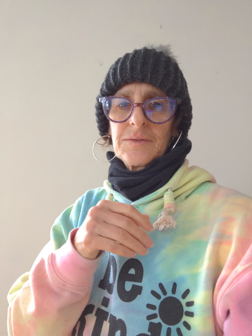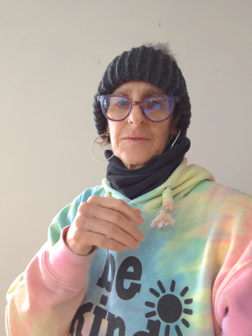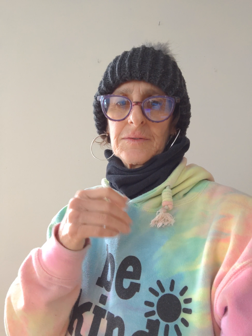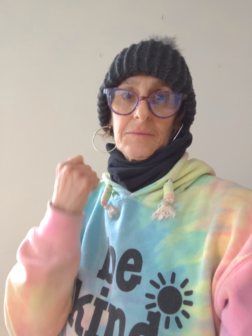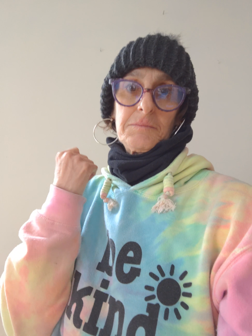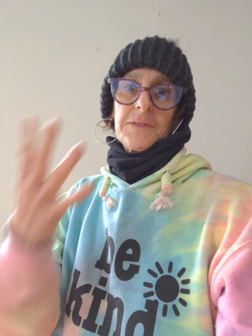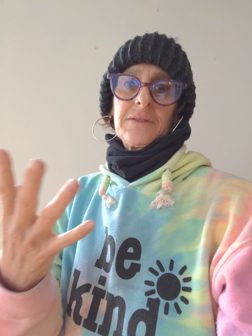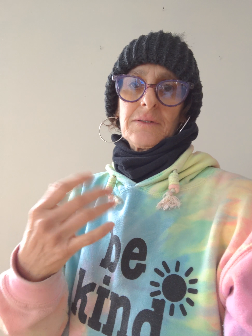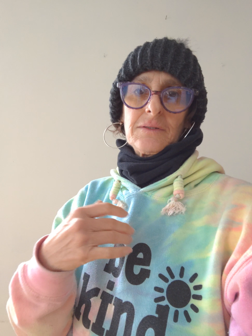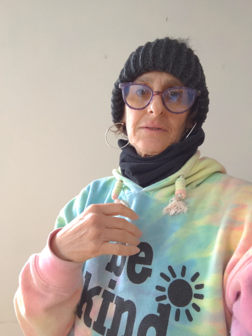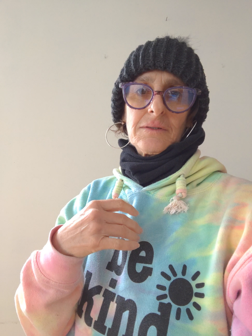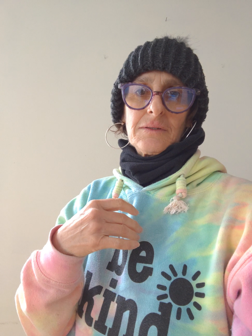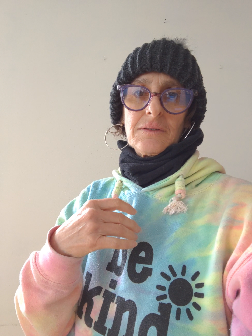many